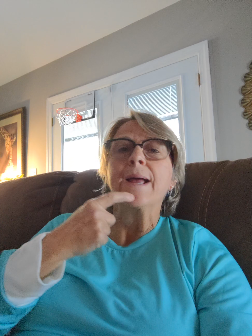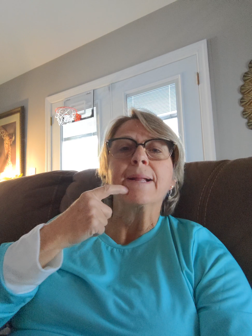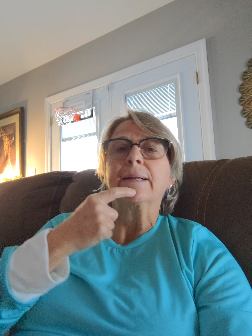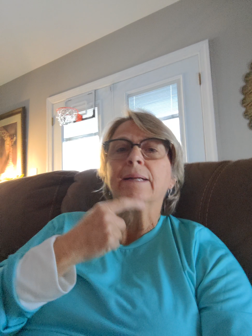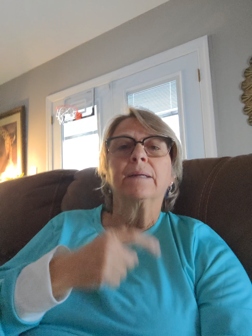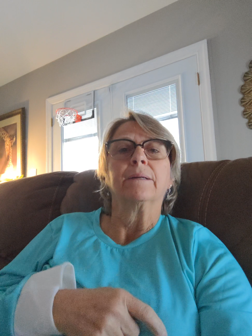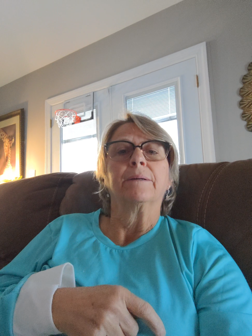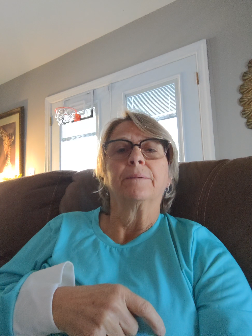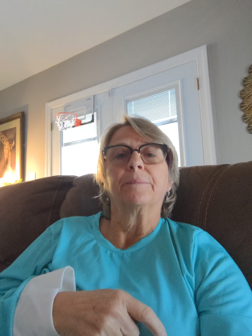chin